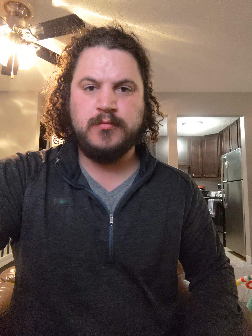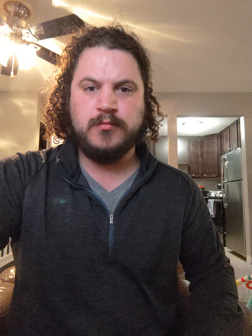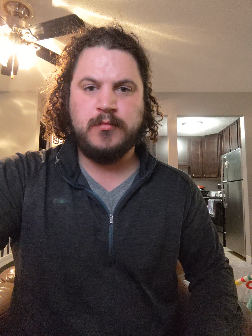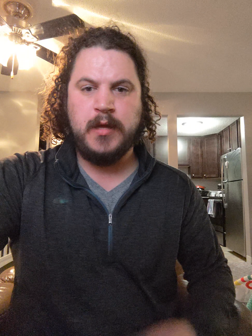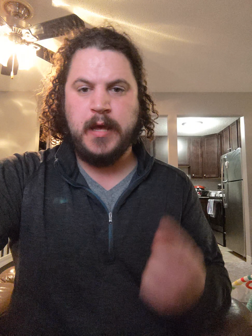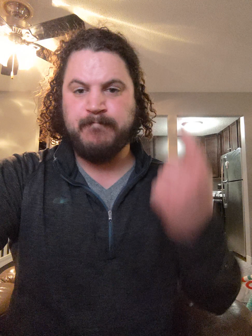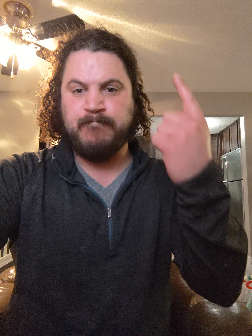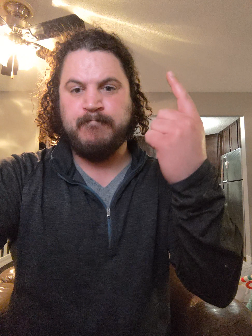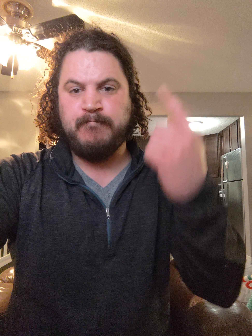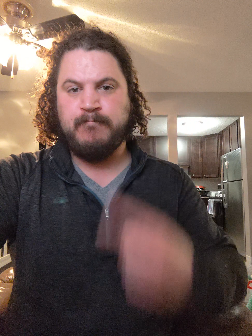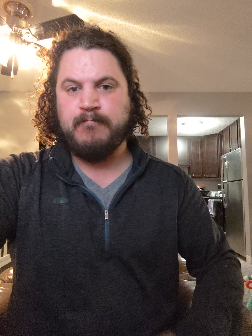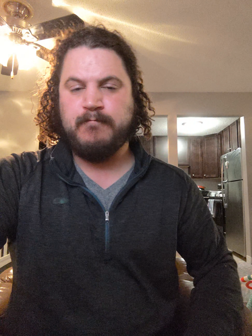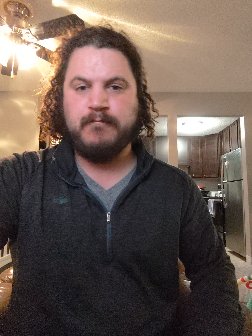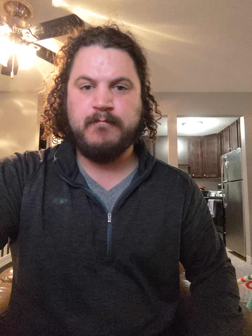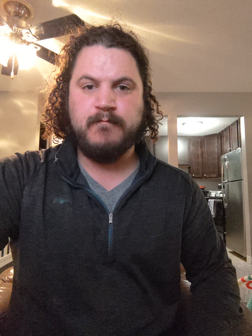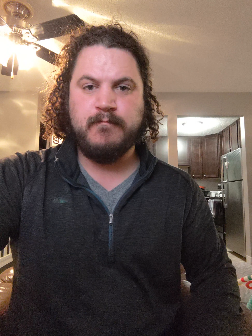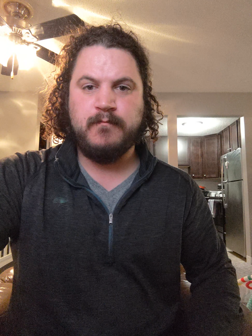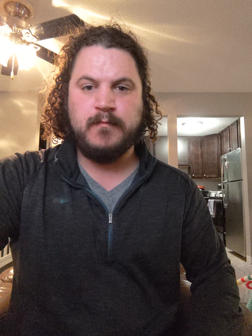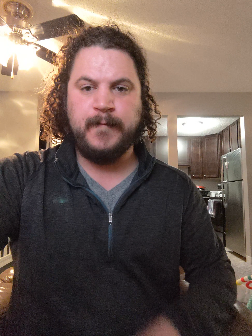up